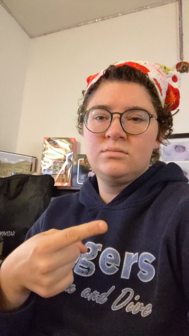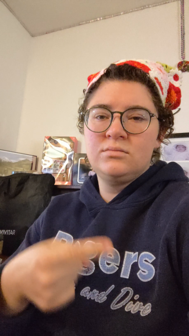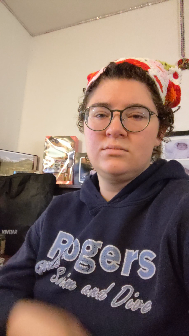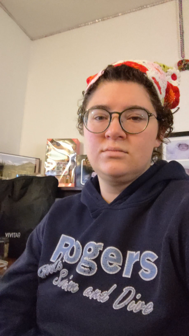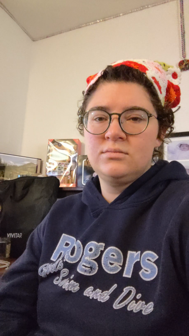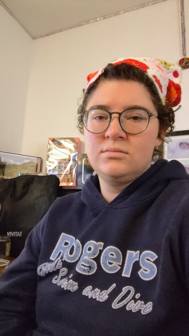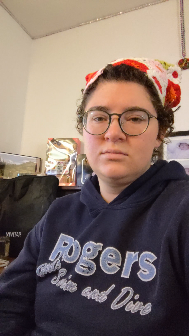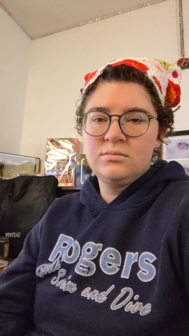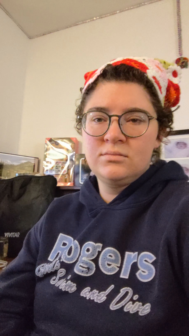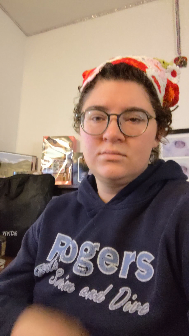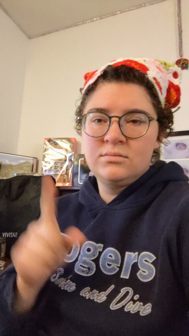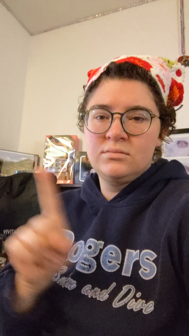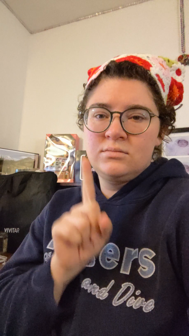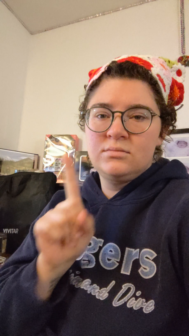bump